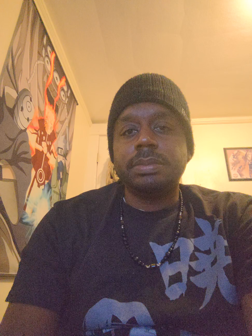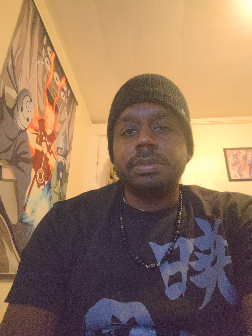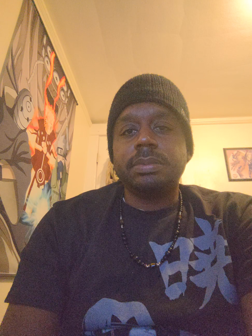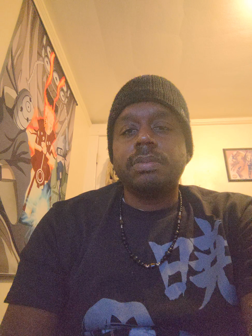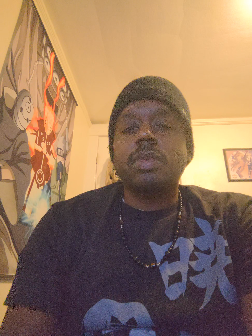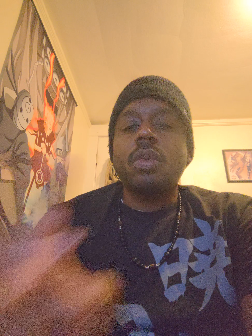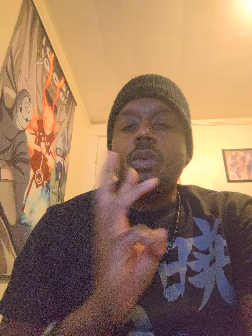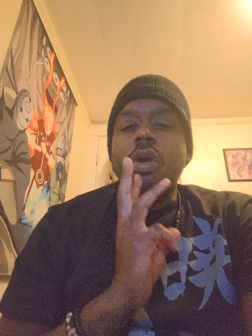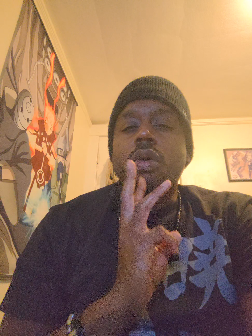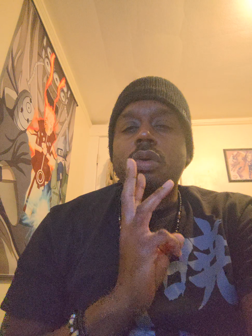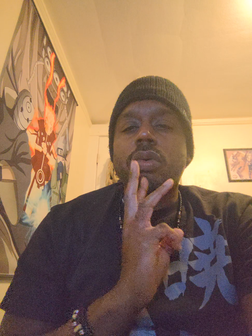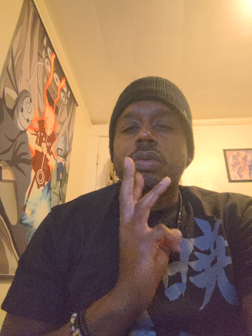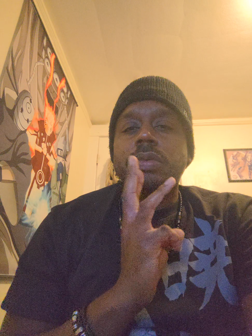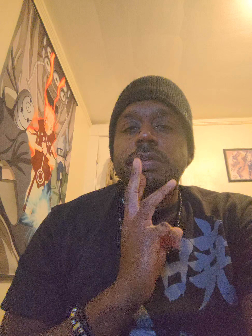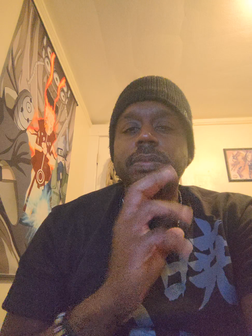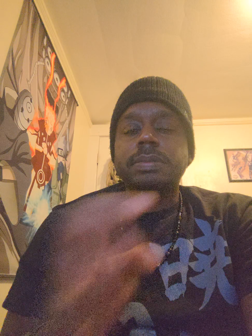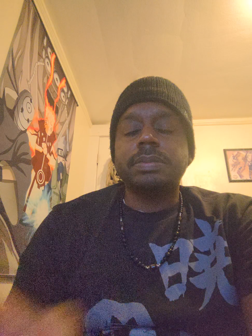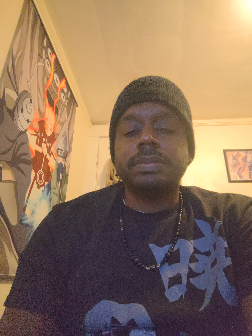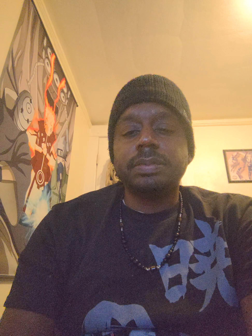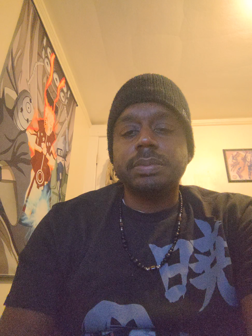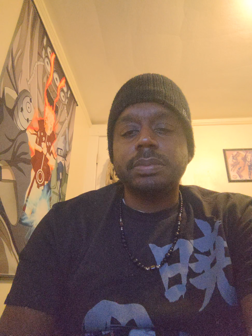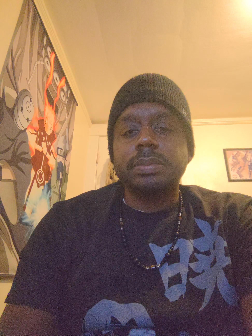water